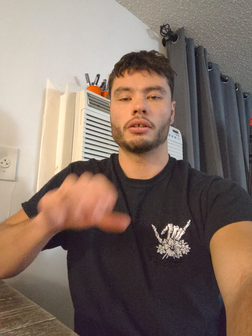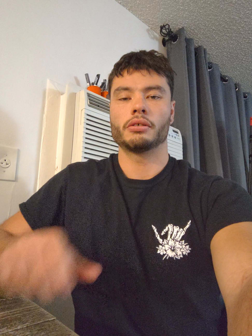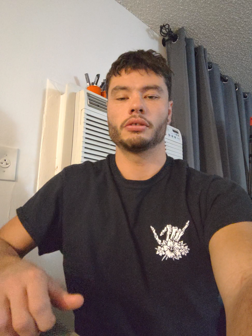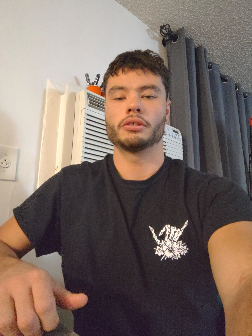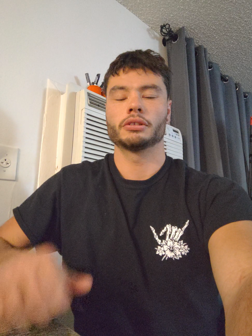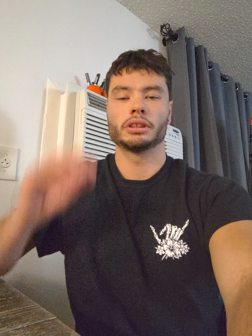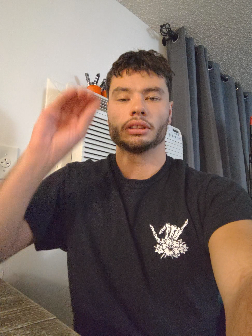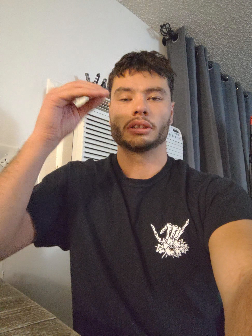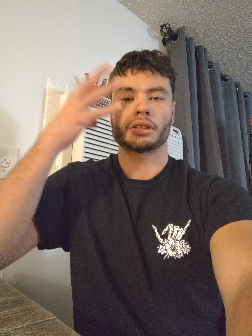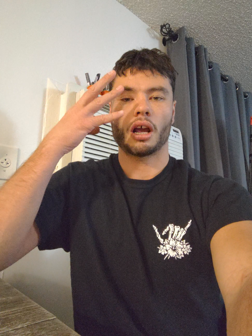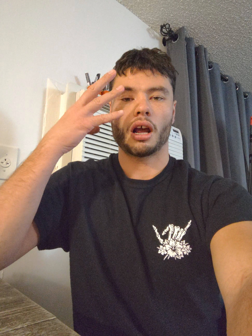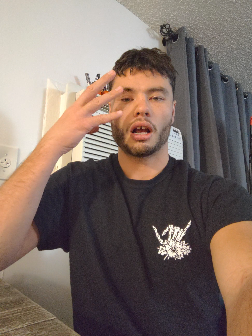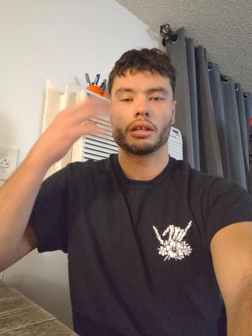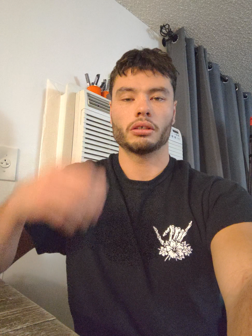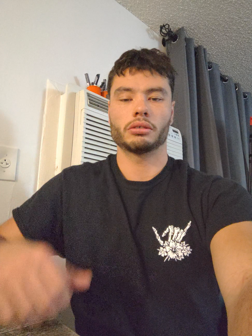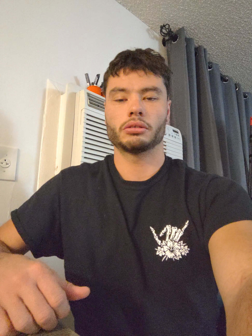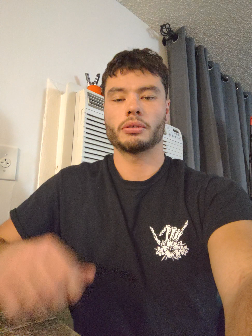sun